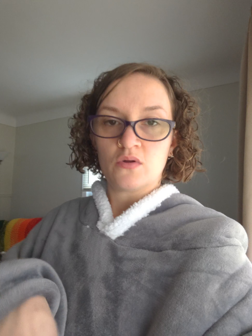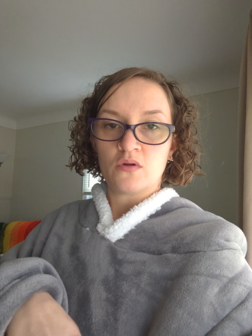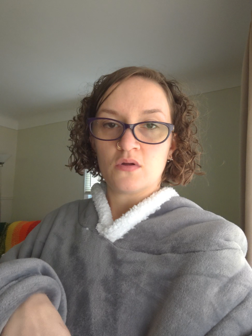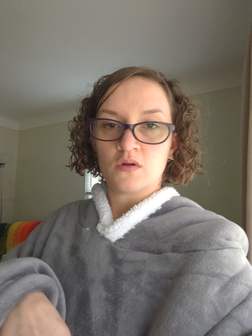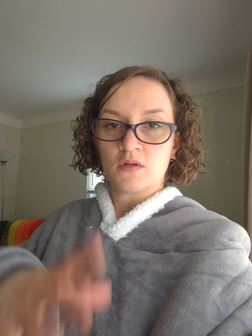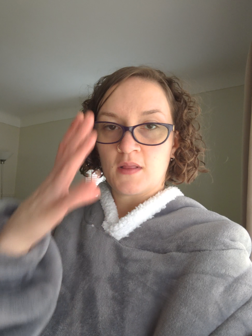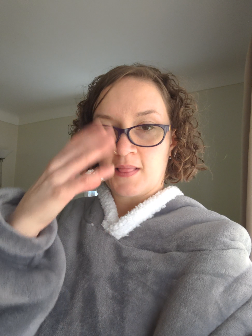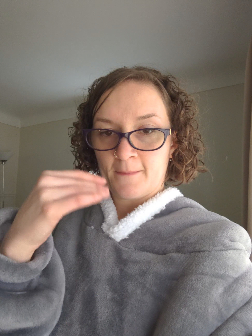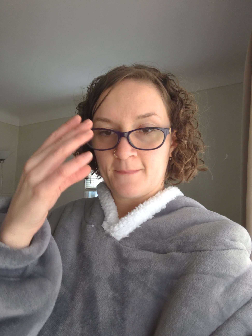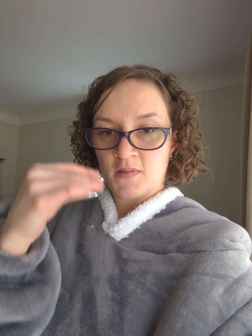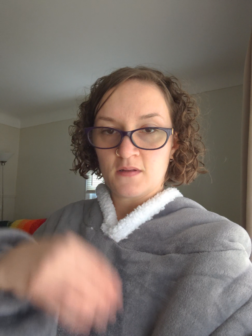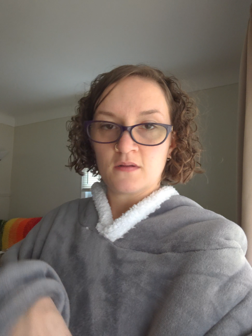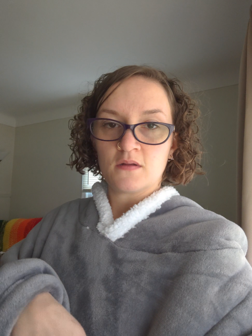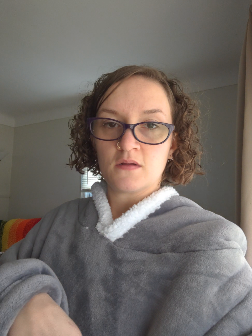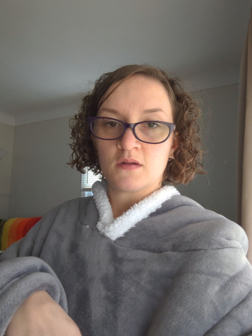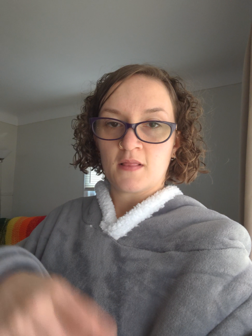sleepy